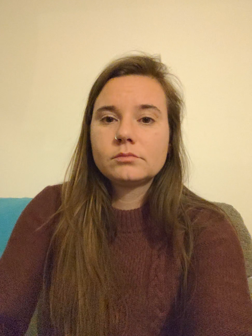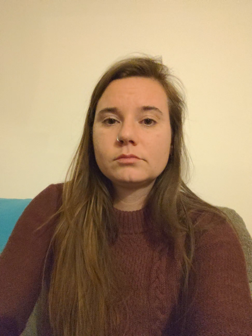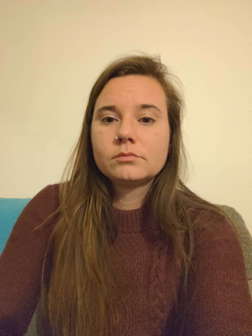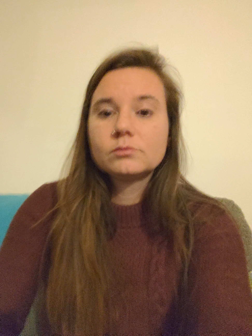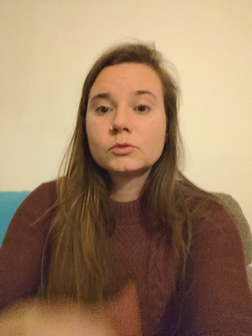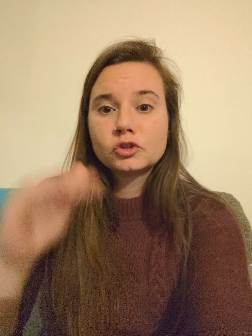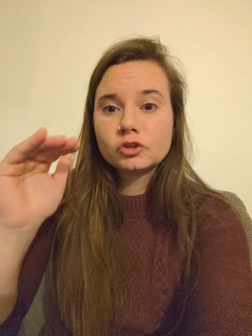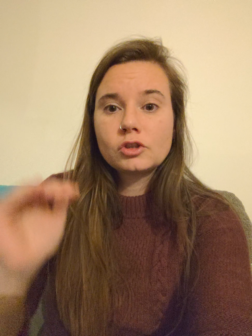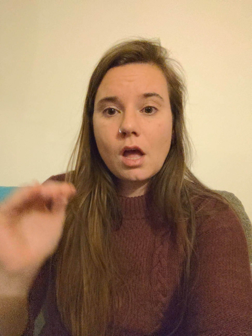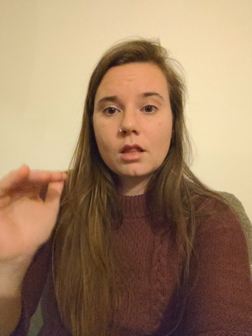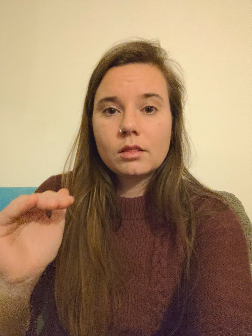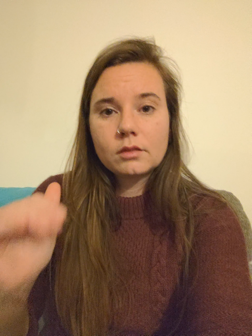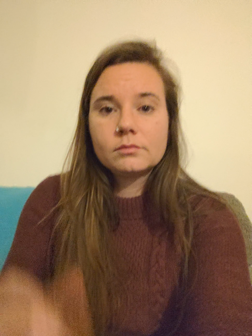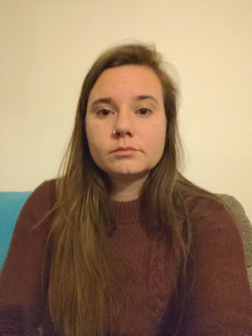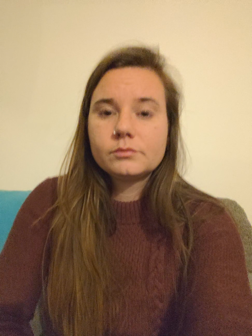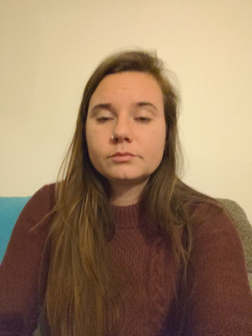child